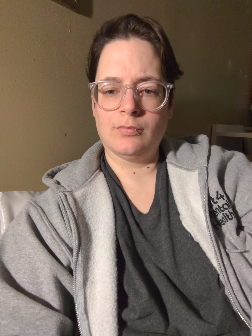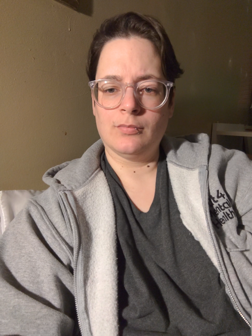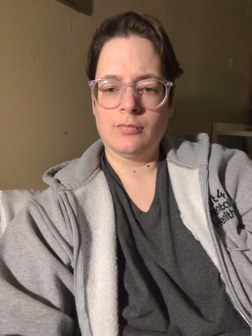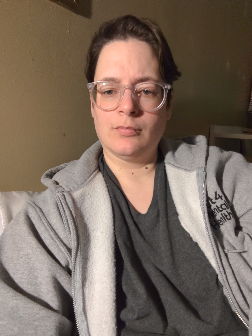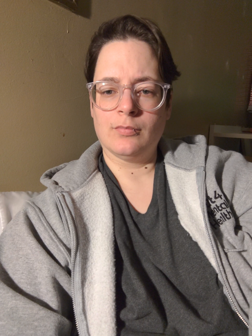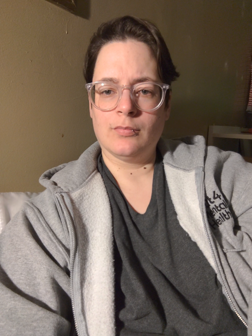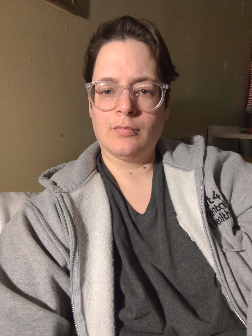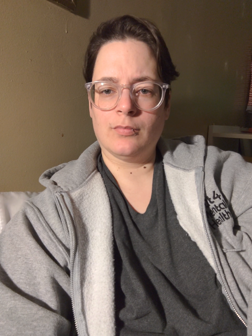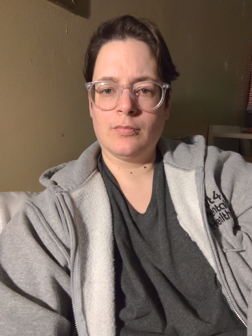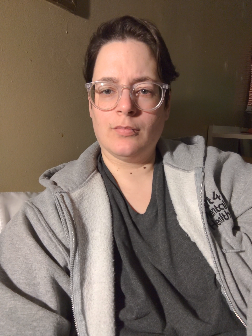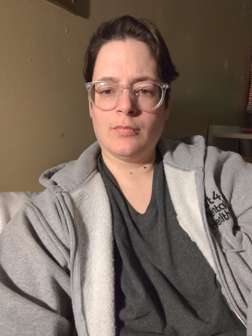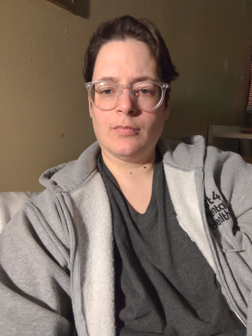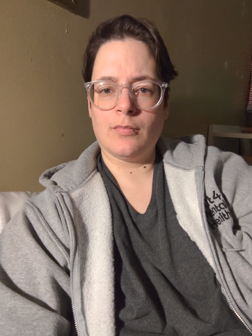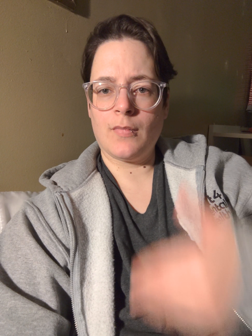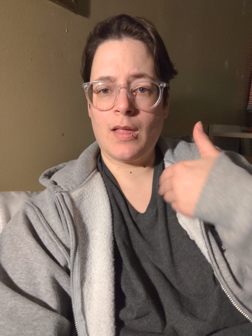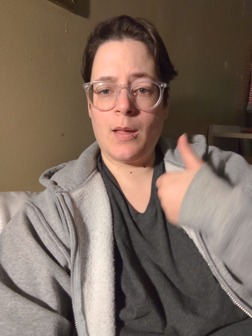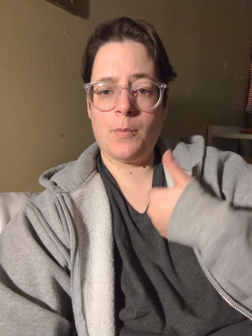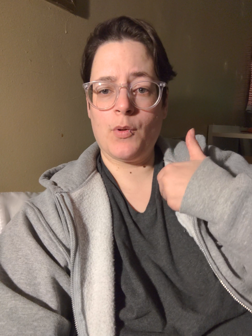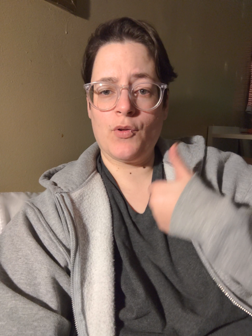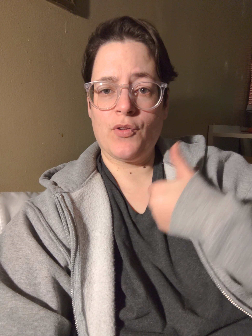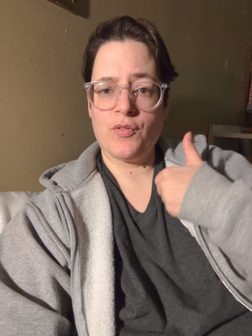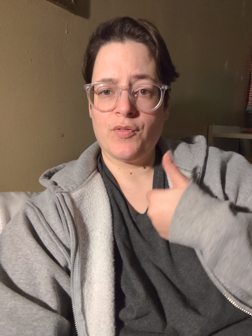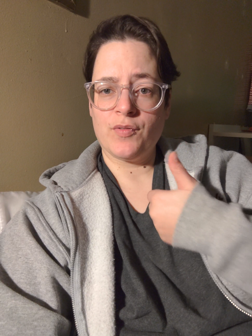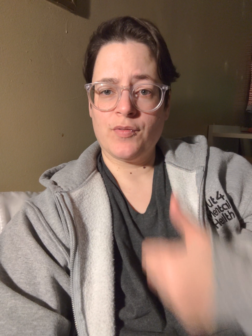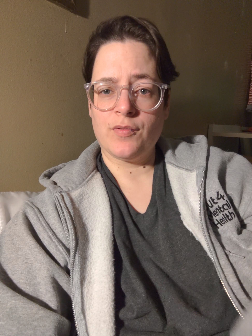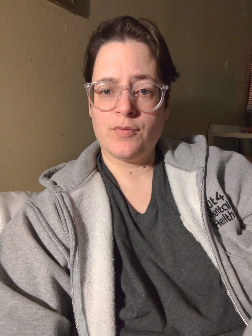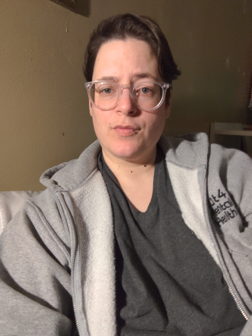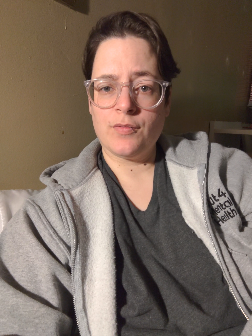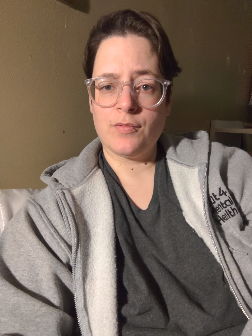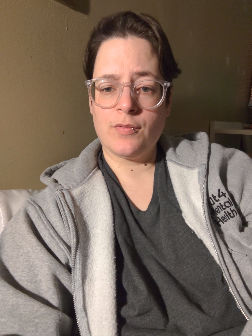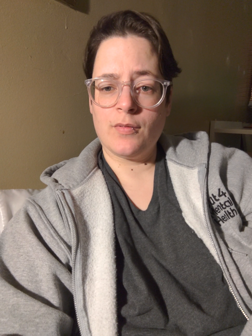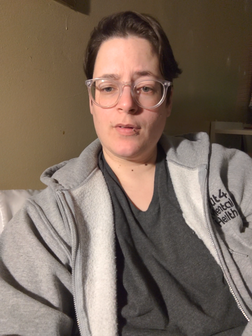animal